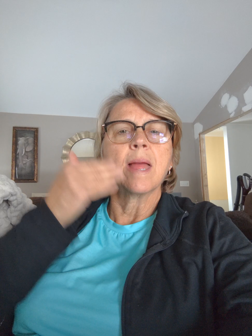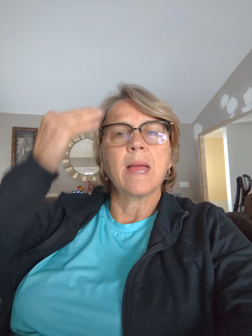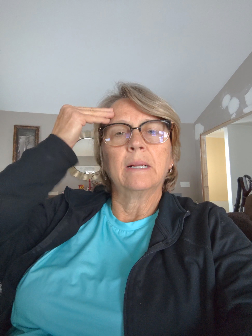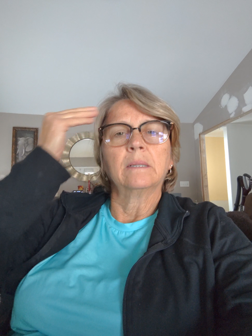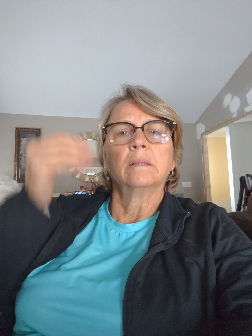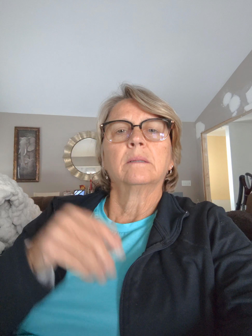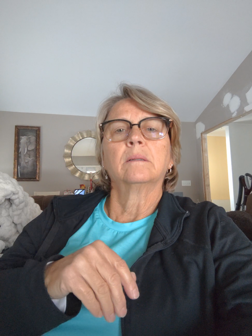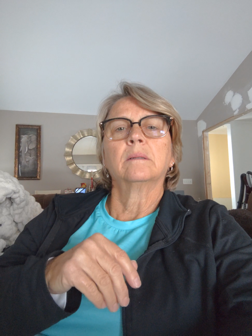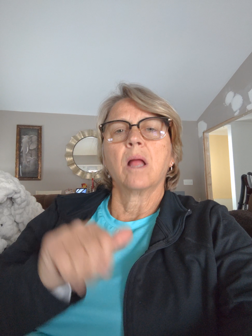head